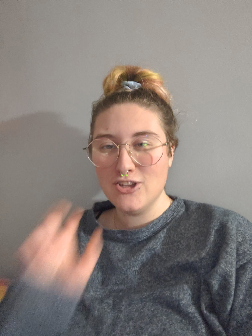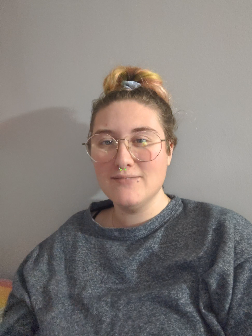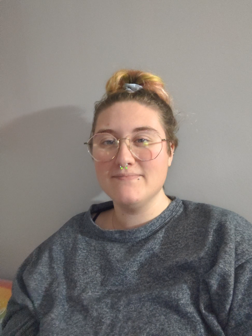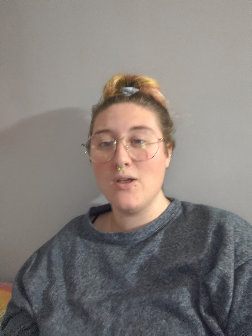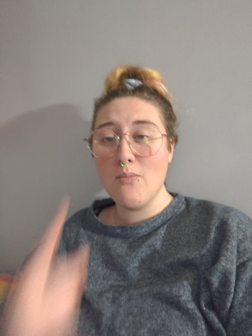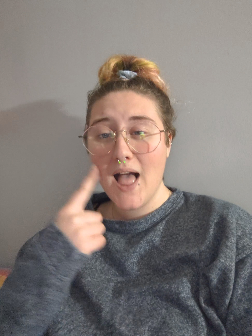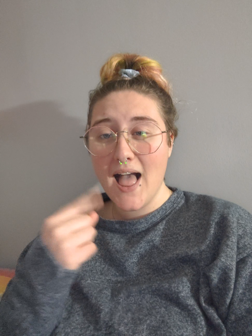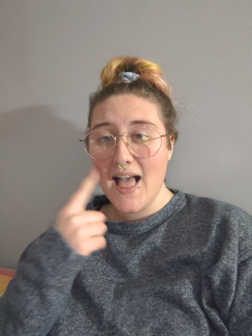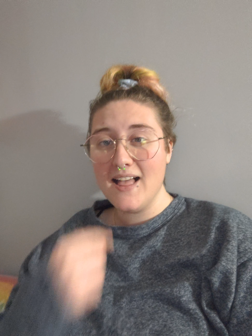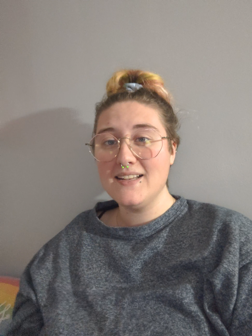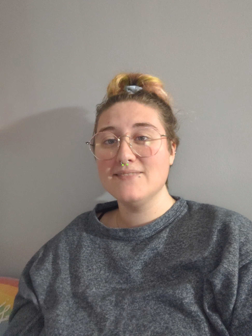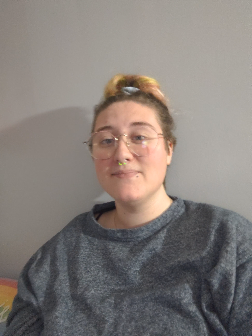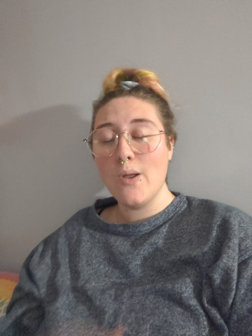cry